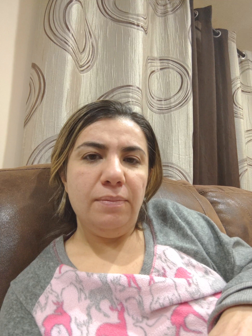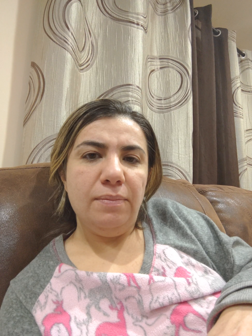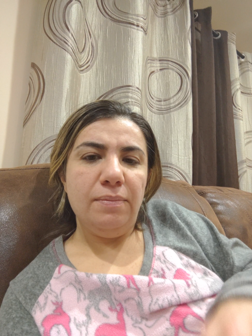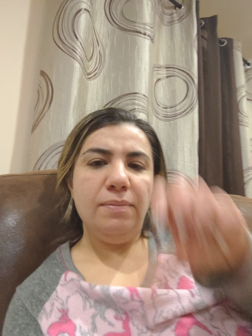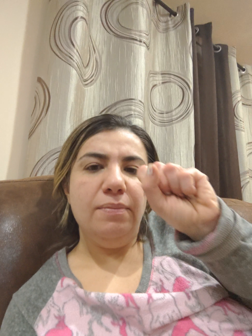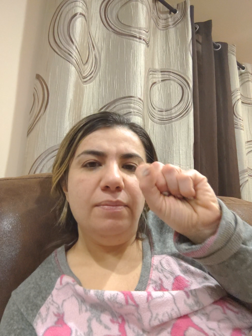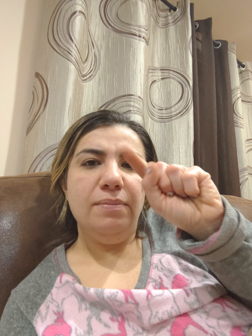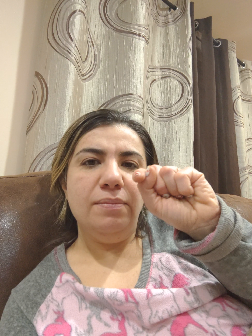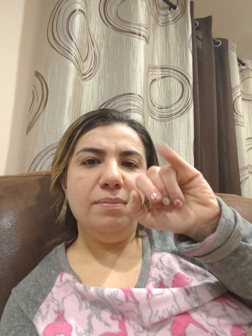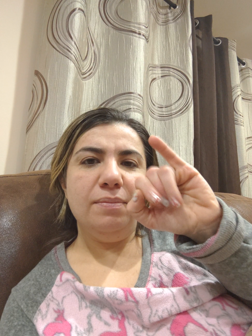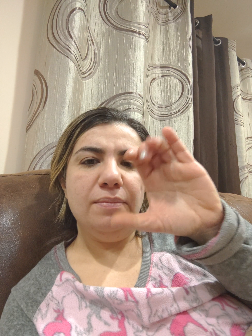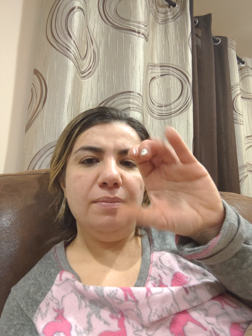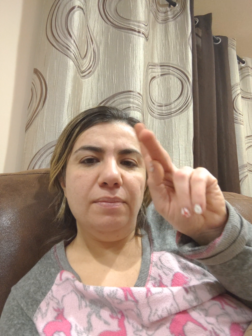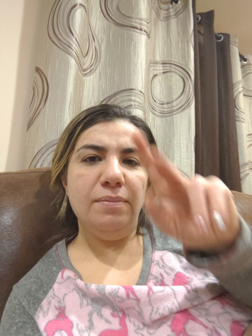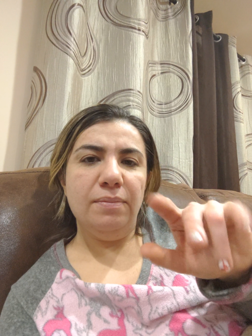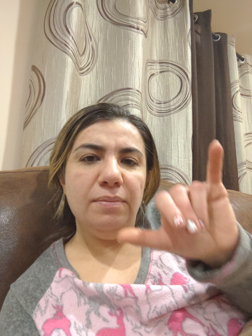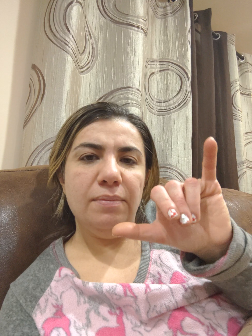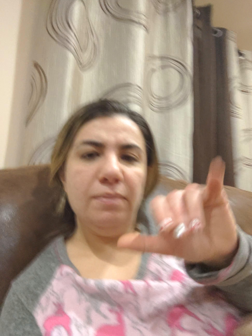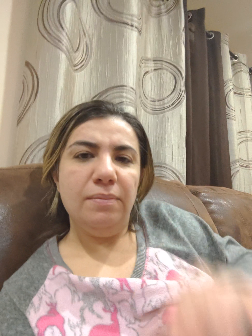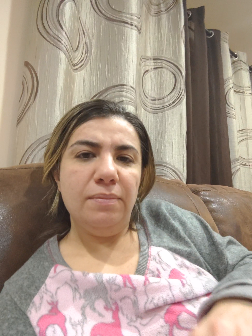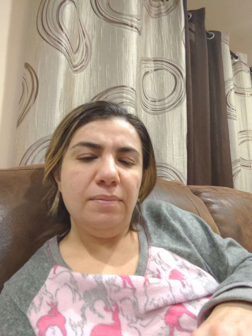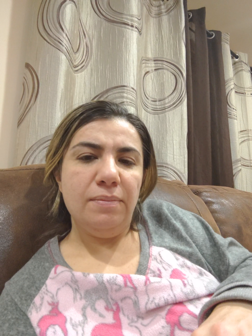sticky